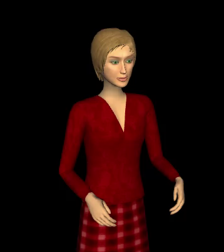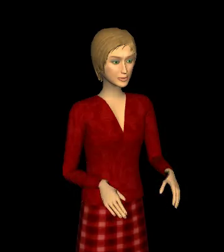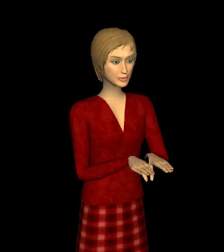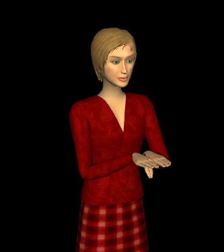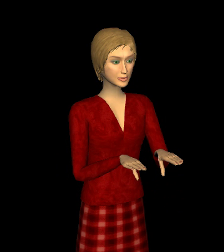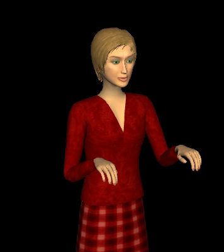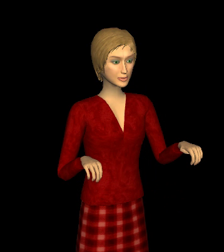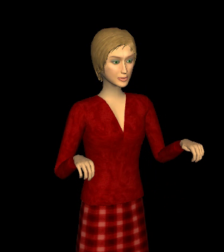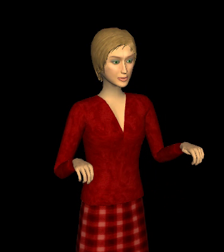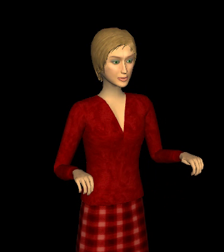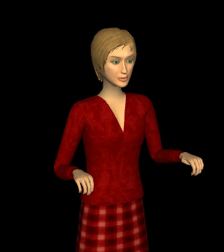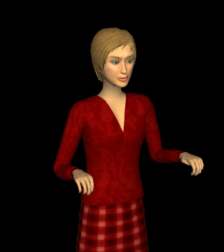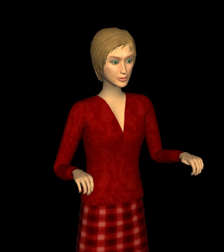أريكة